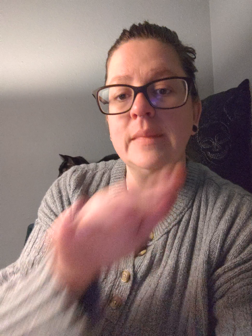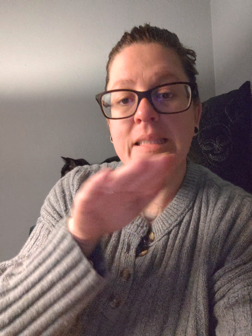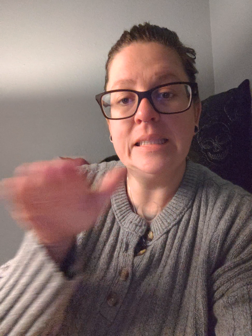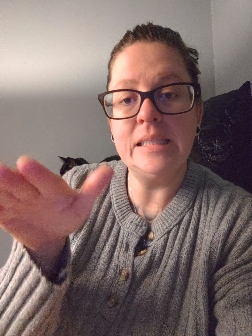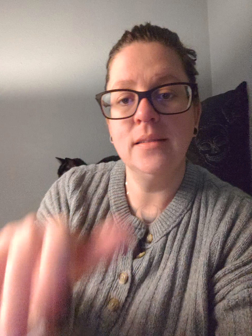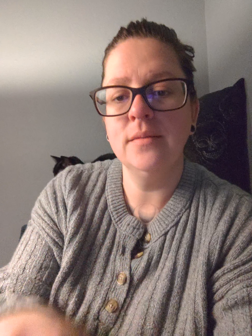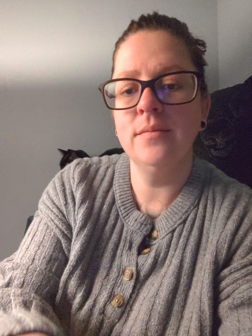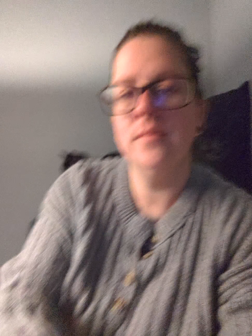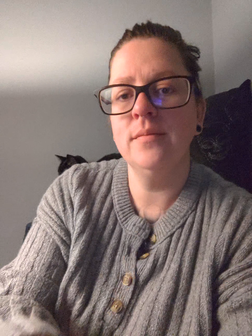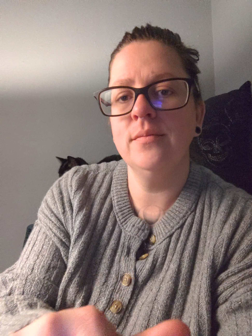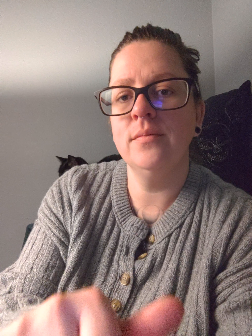clean